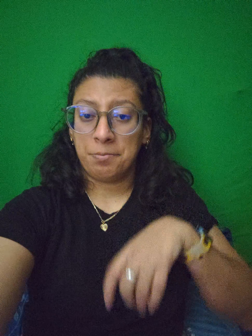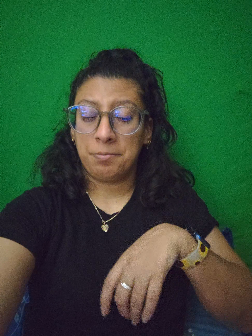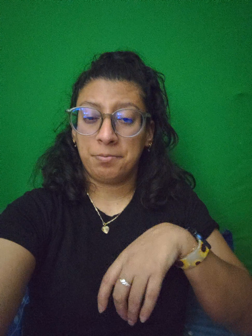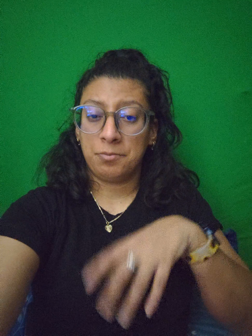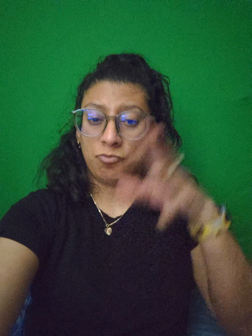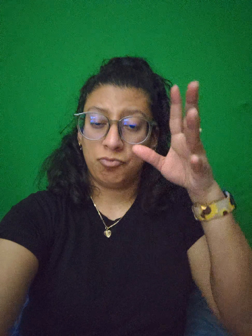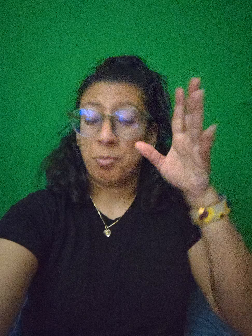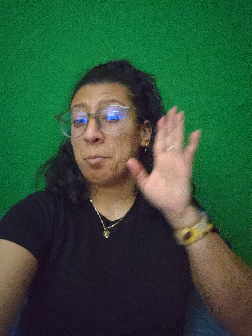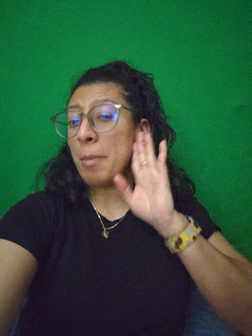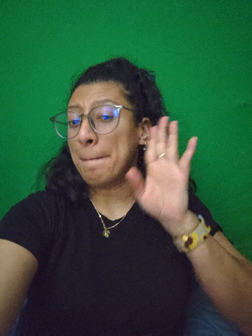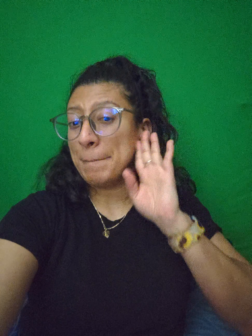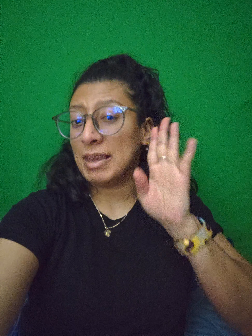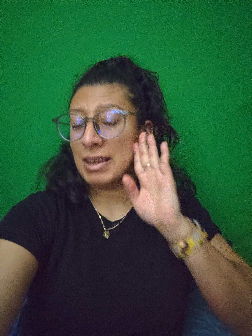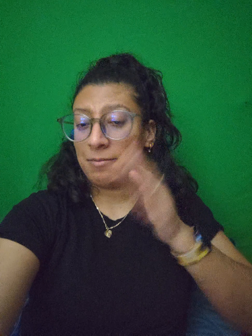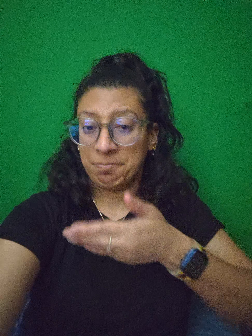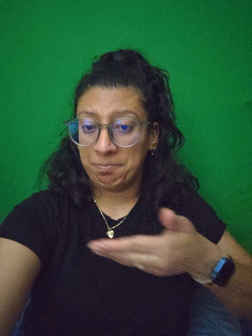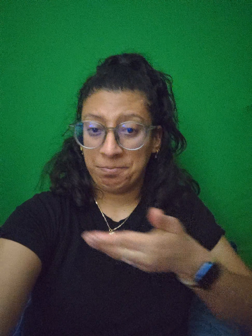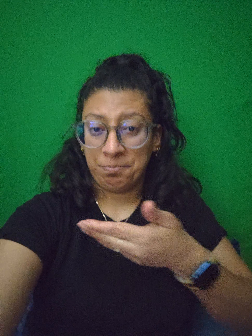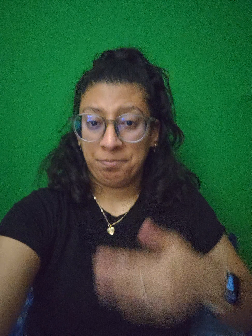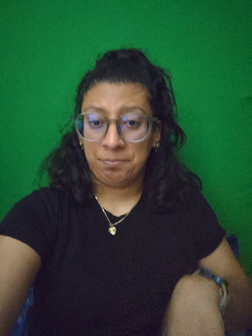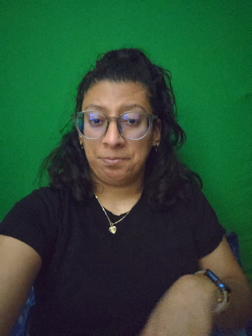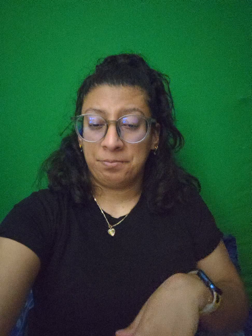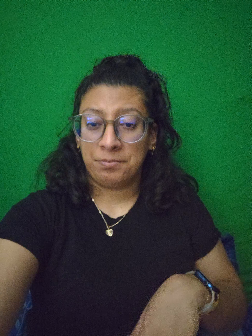puppy